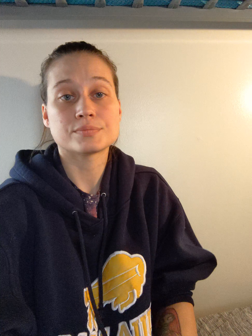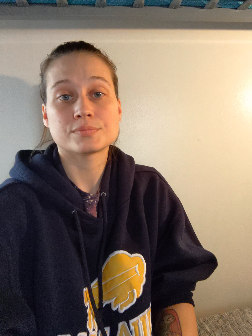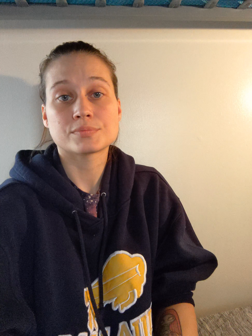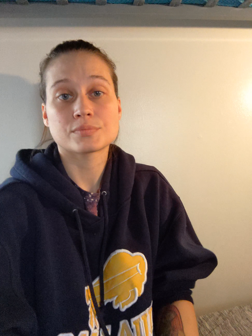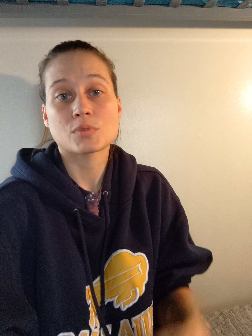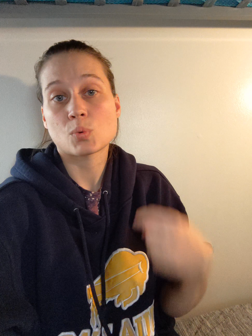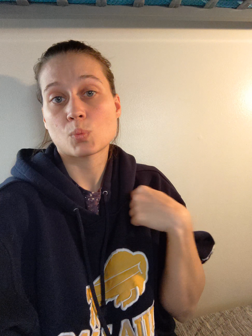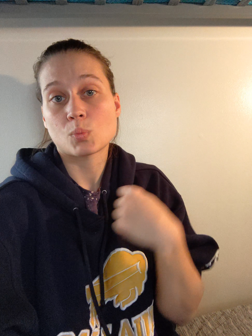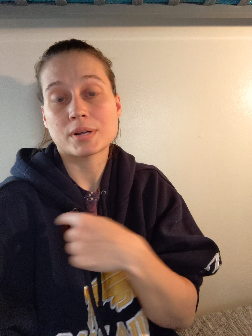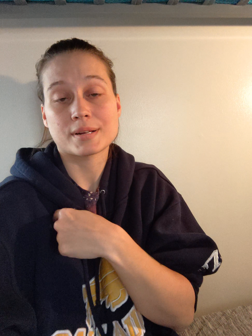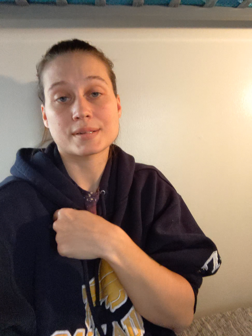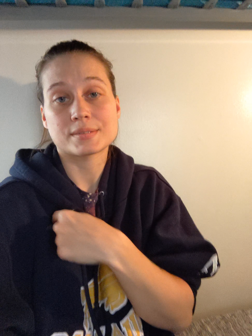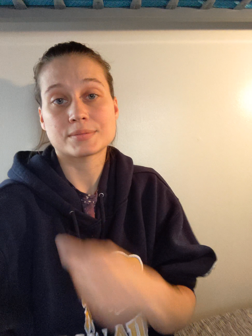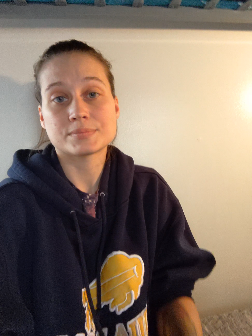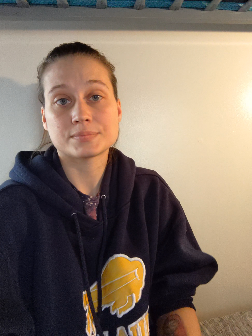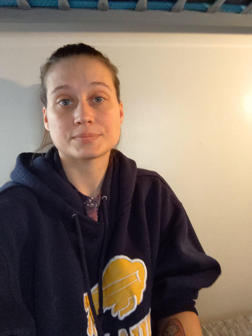we